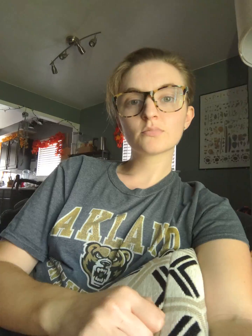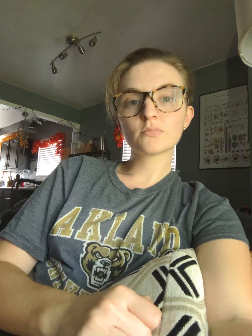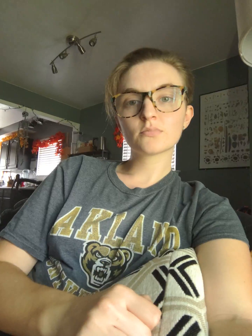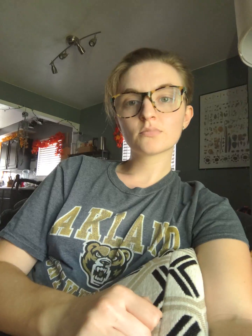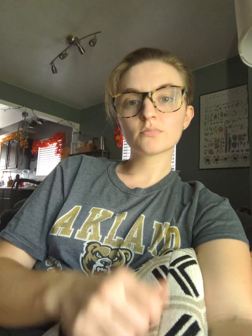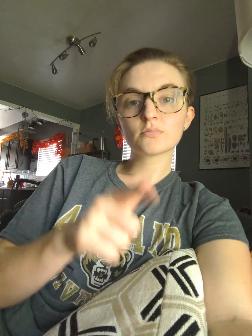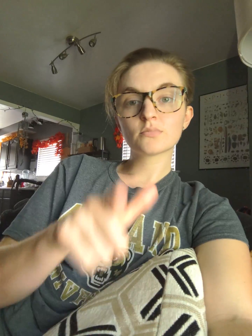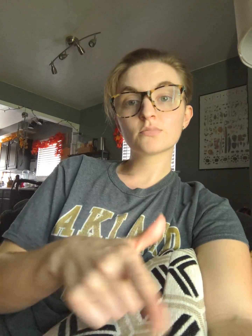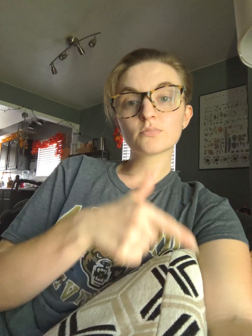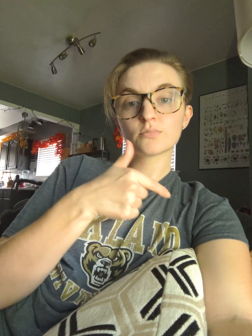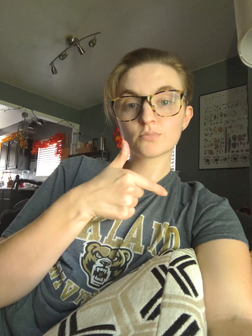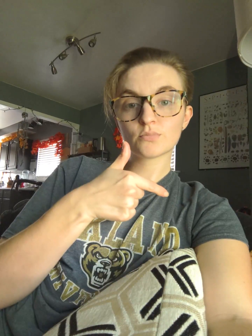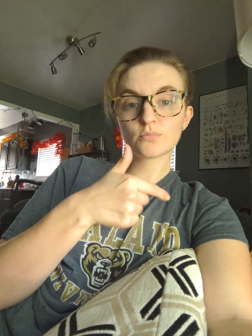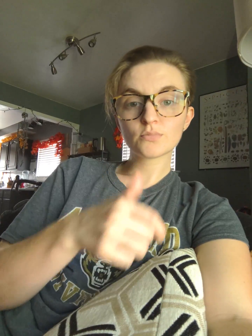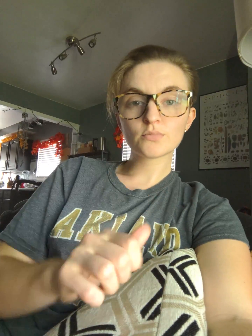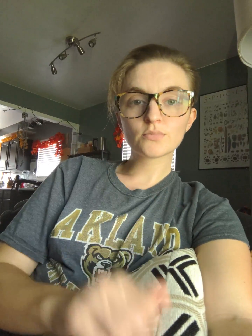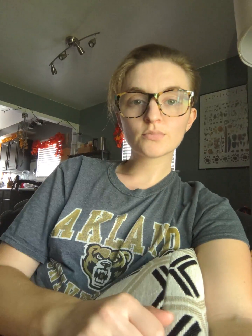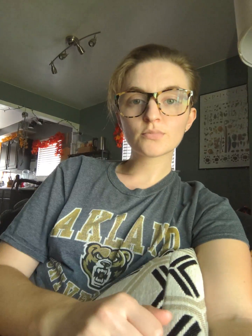long